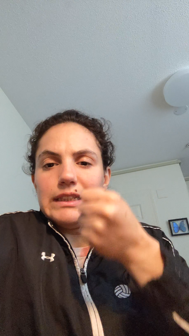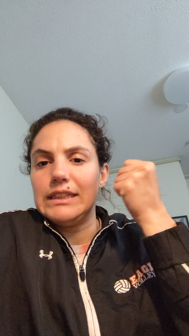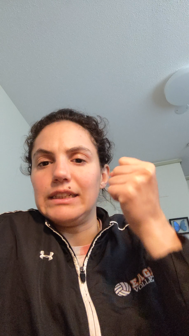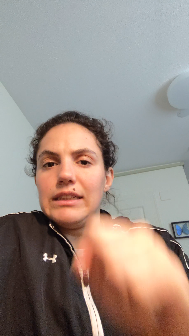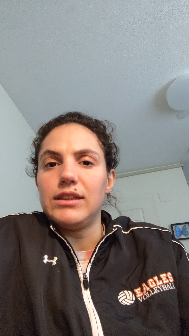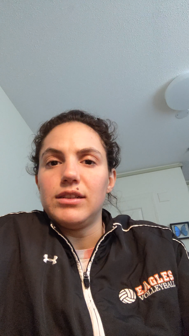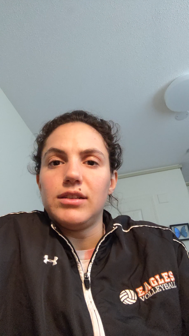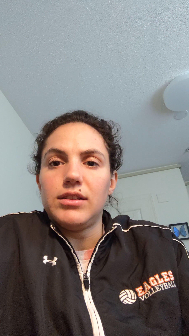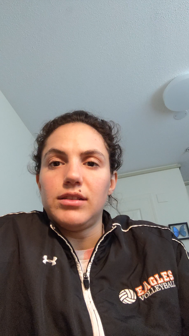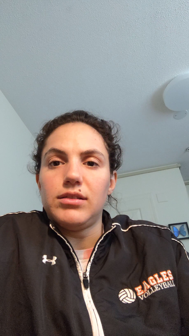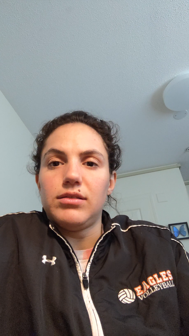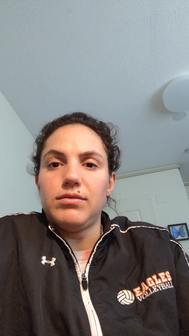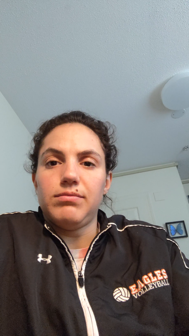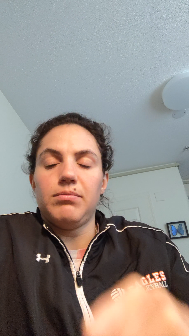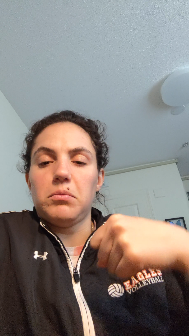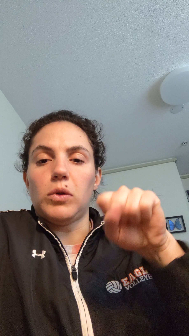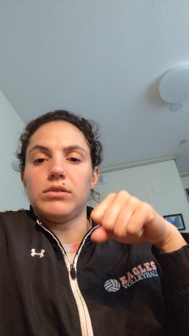motorcycle